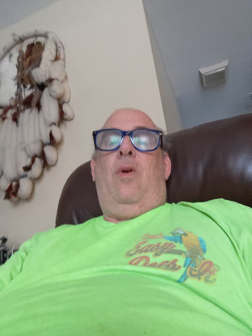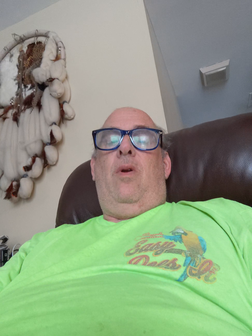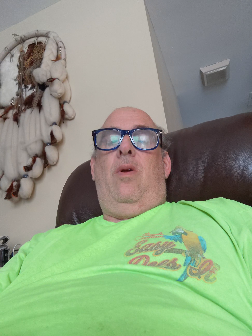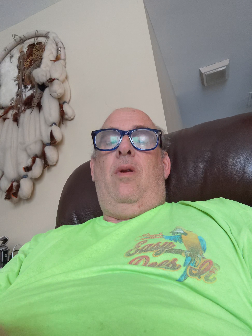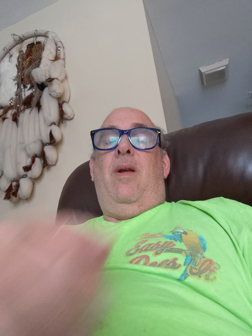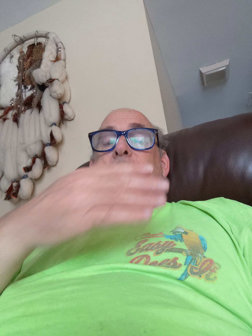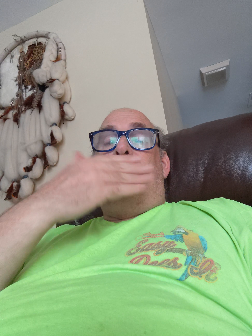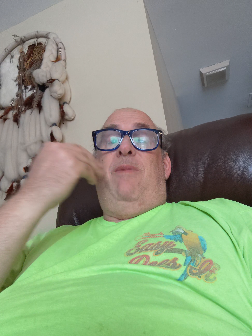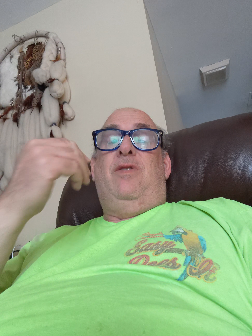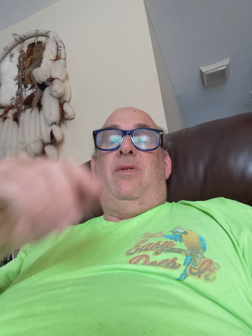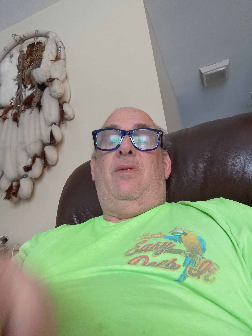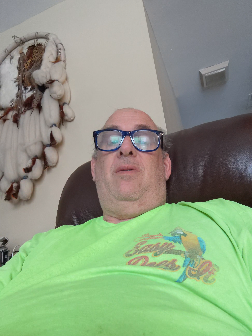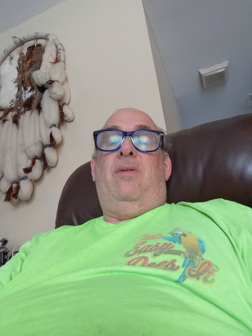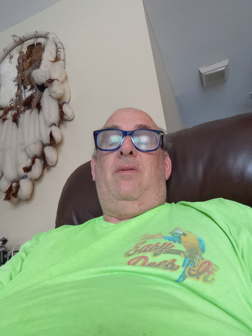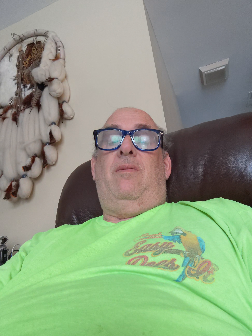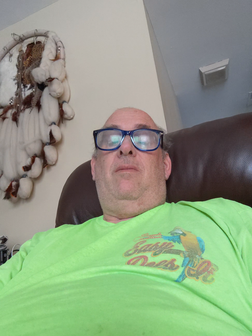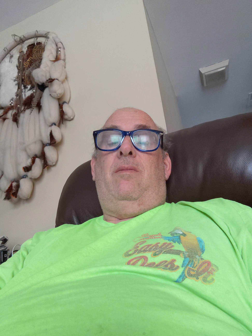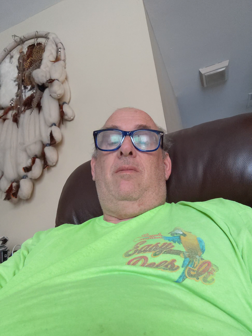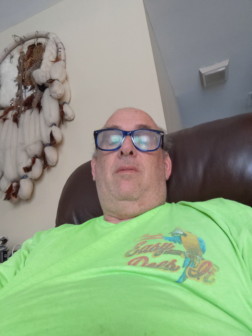better